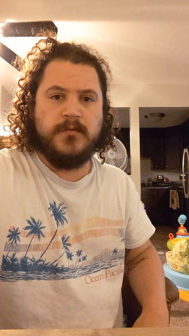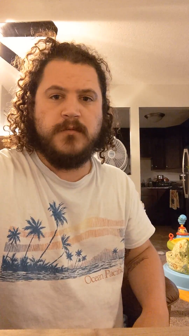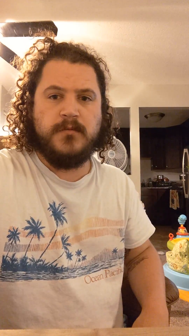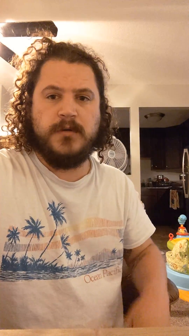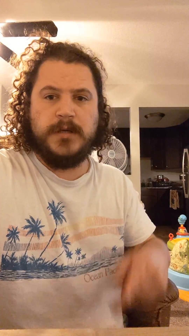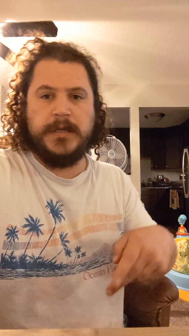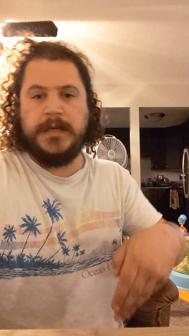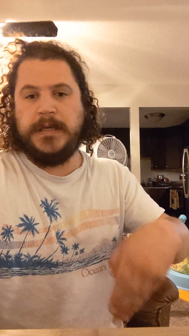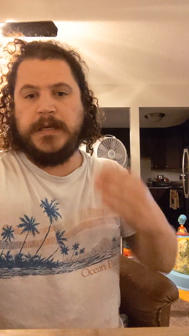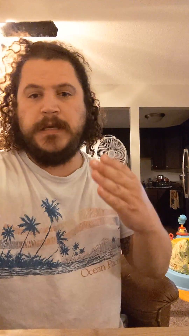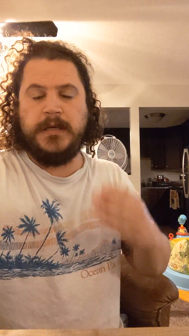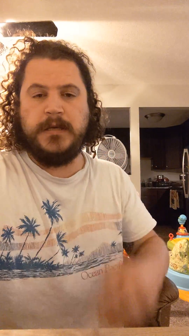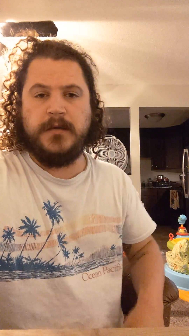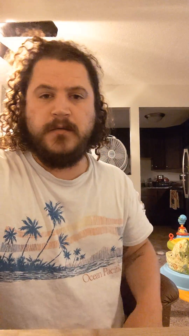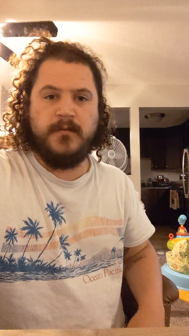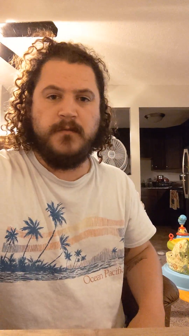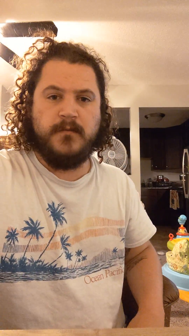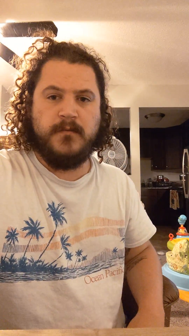kick